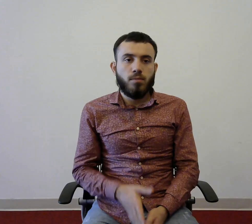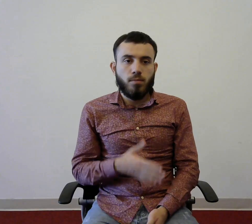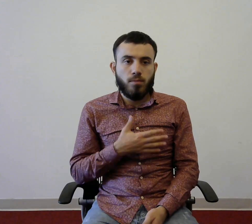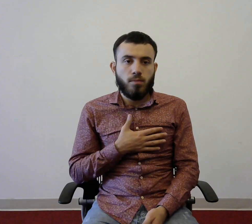mən